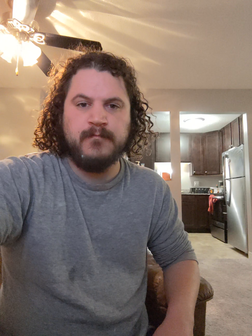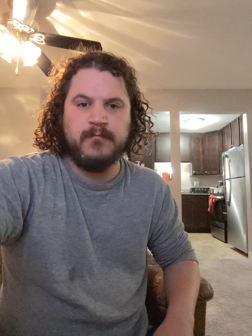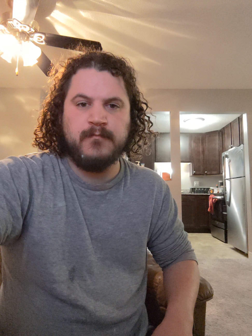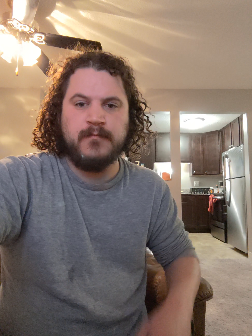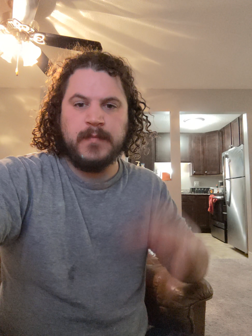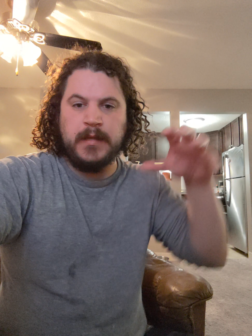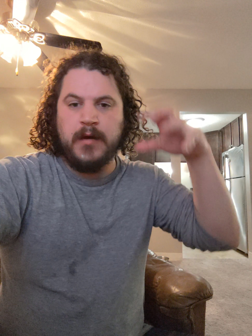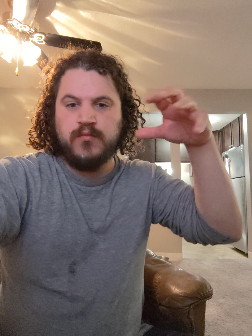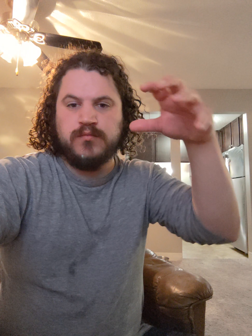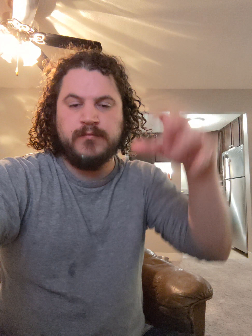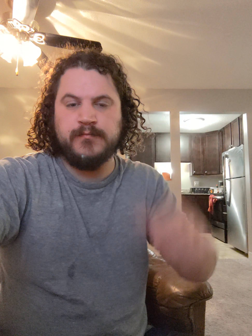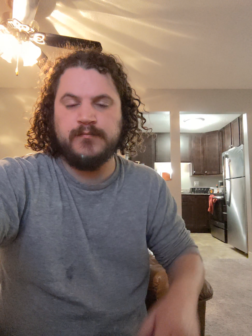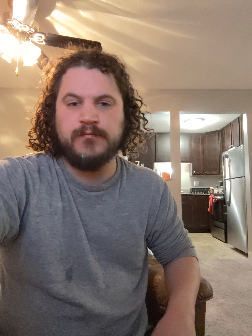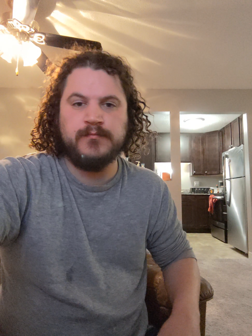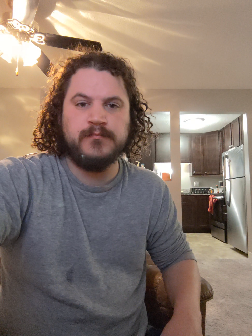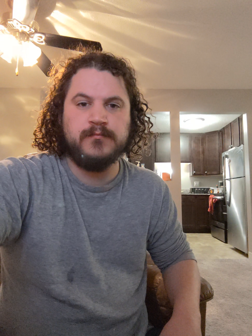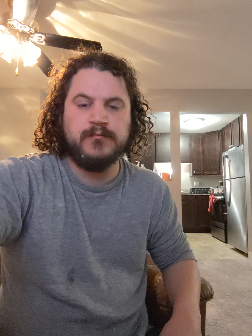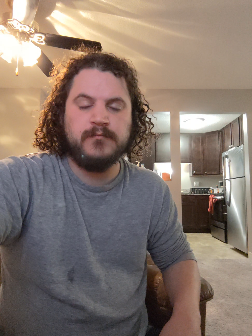cloud